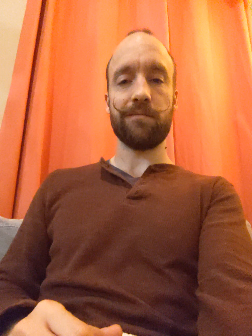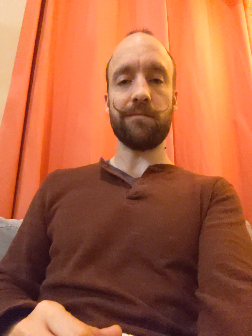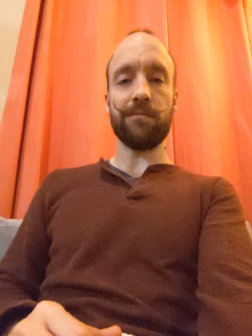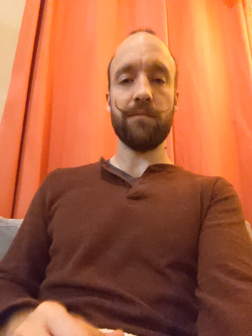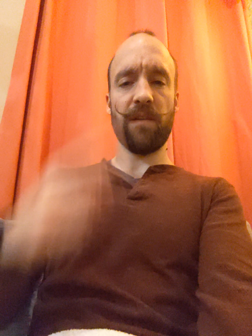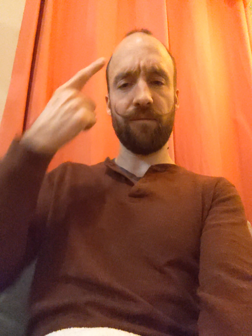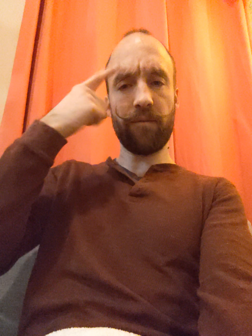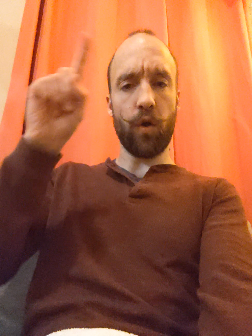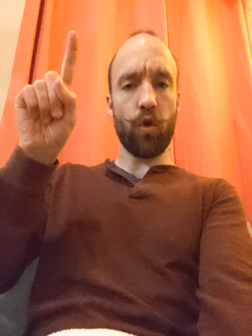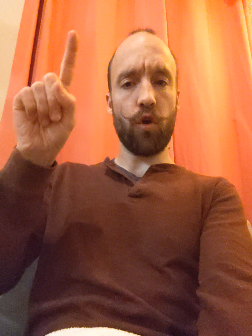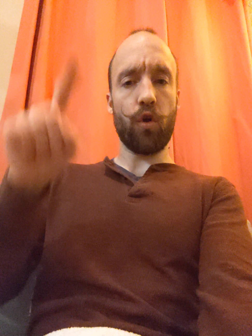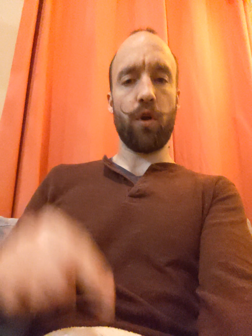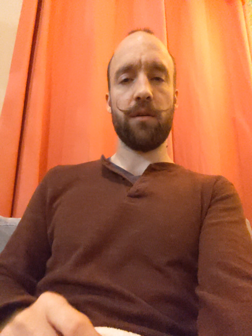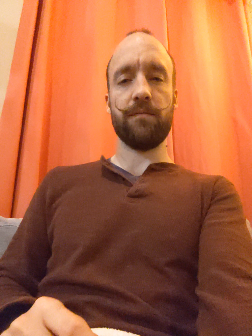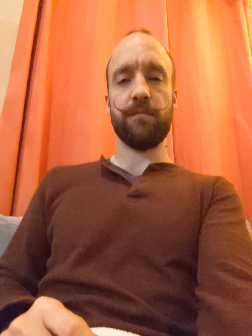for